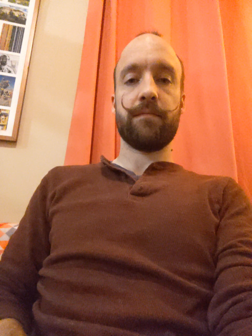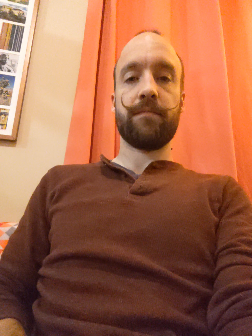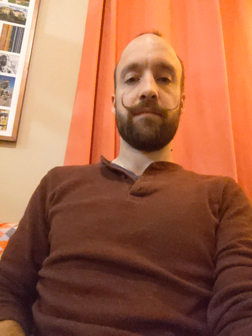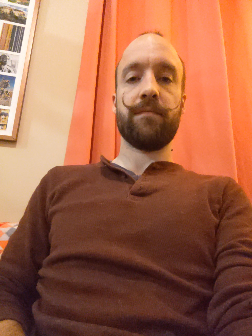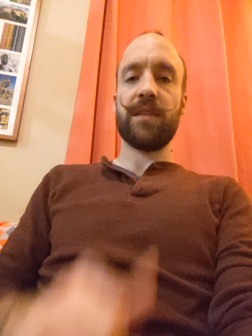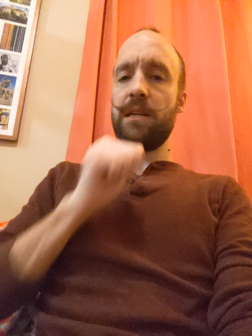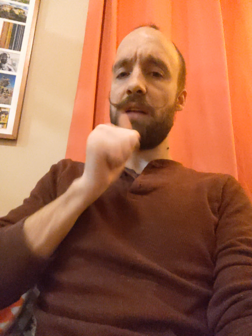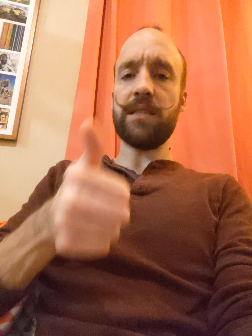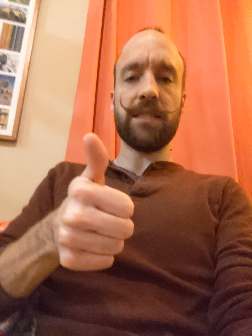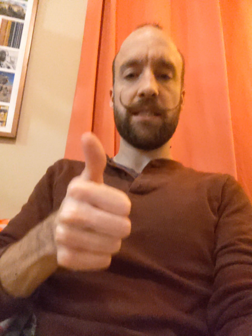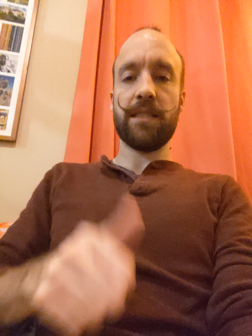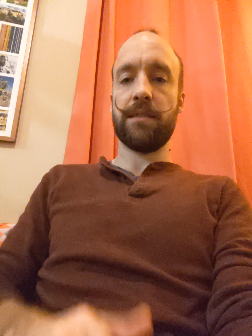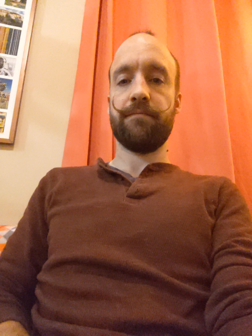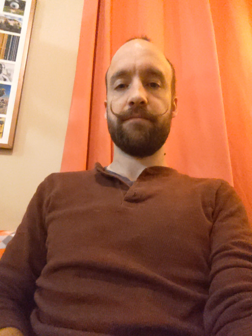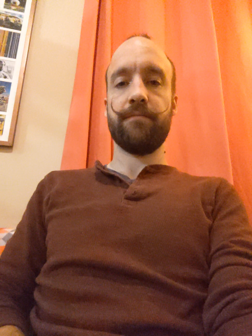not